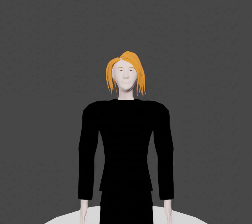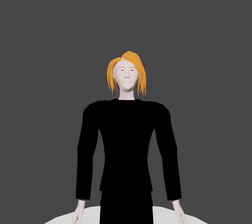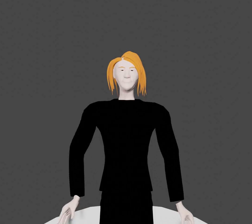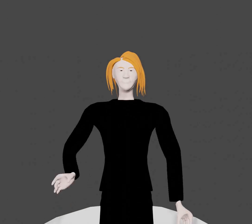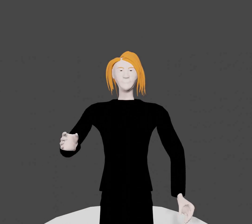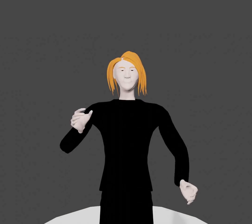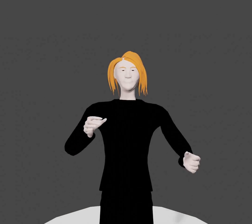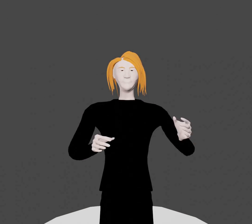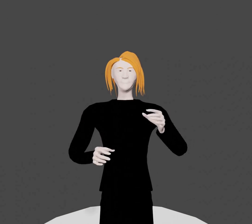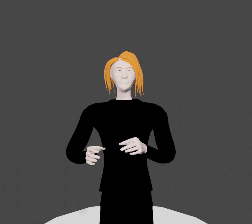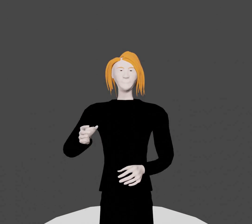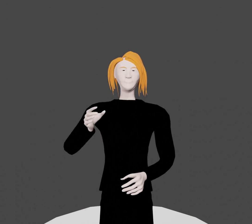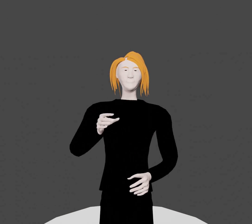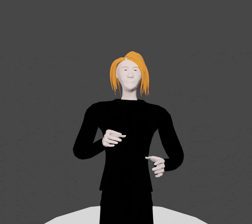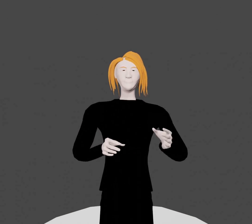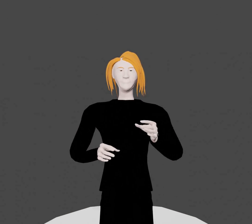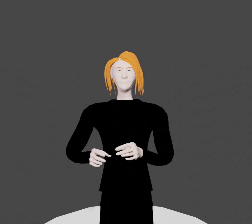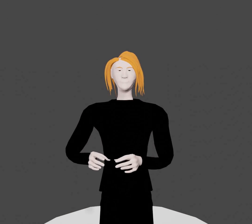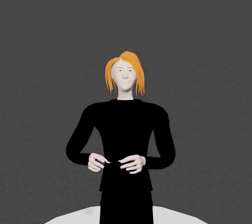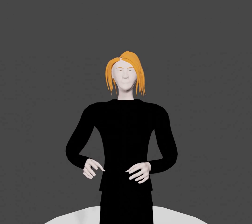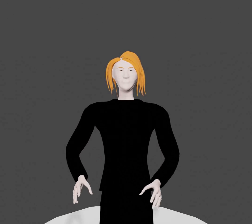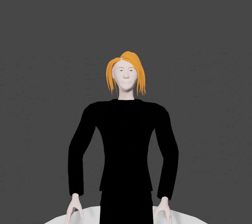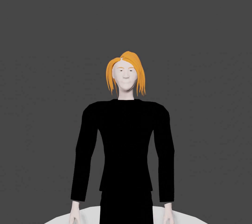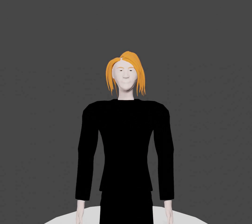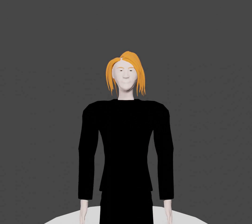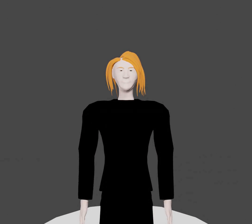Assemble